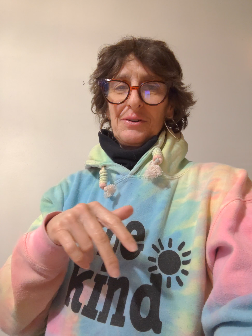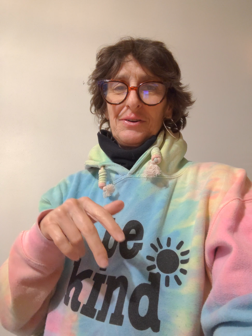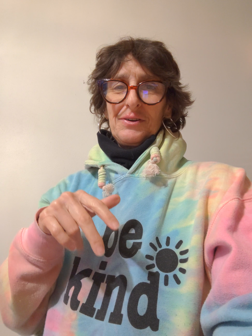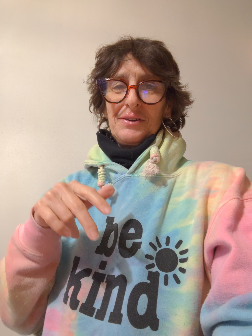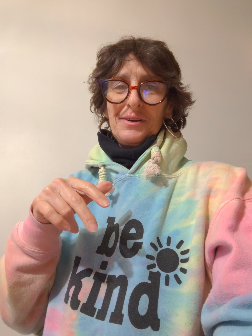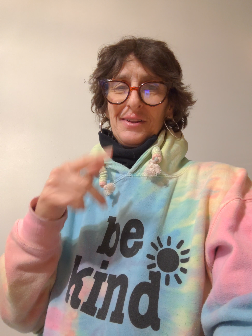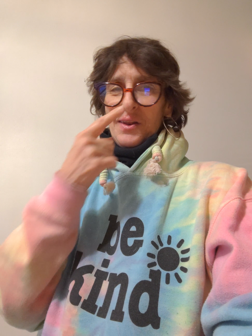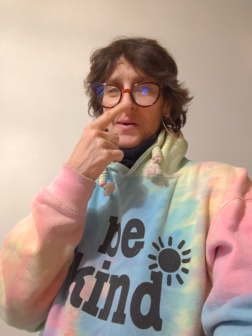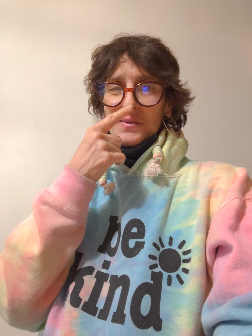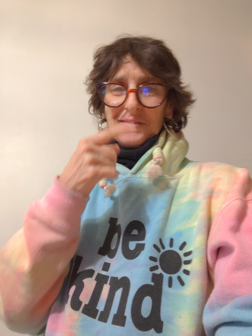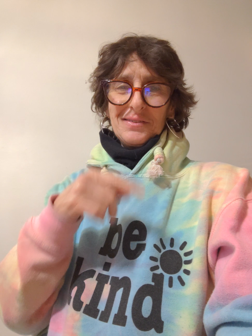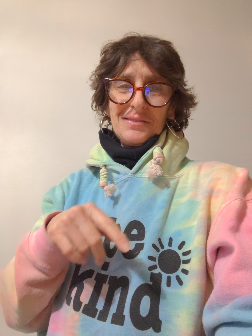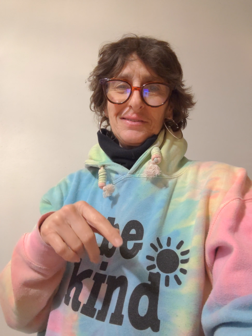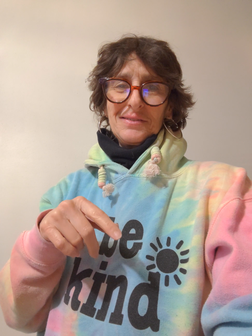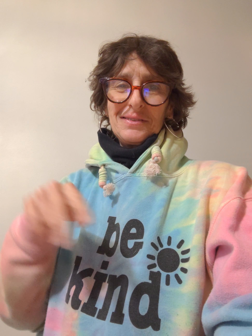nose